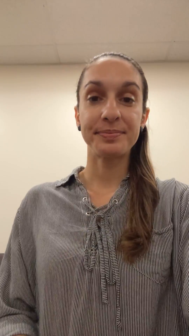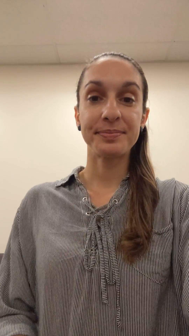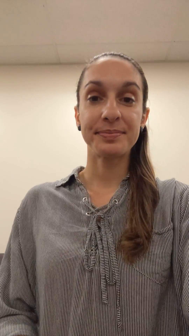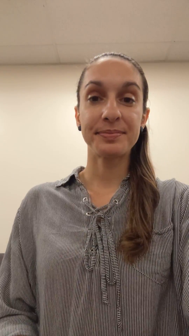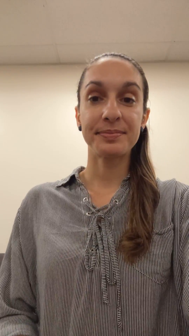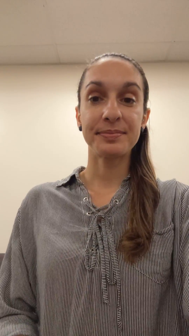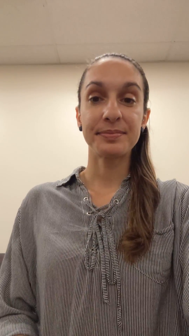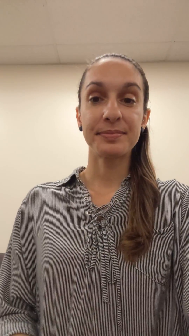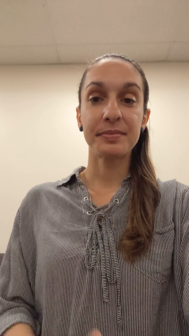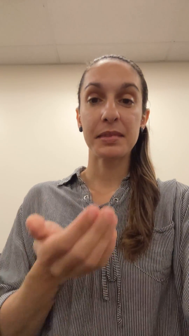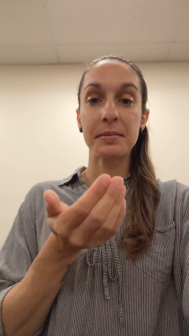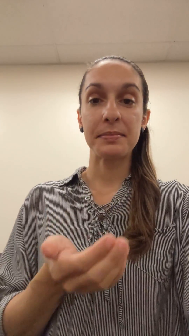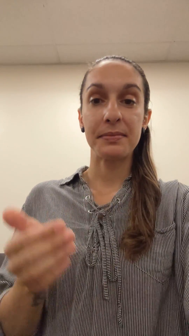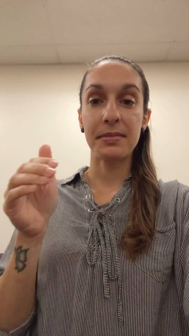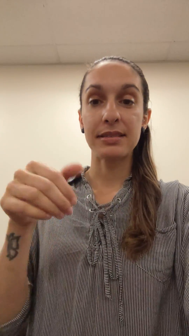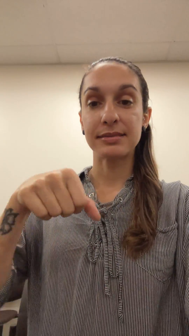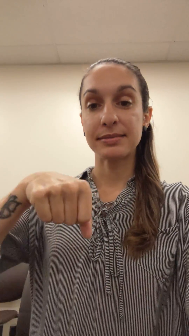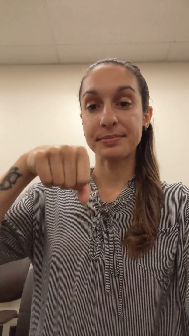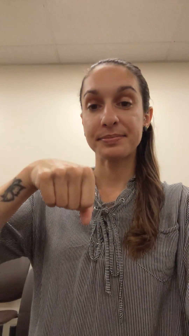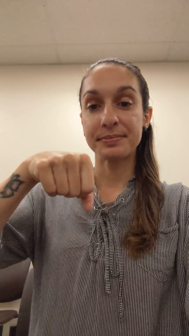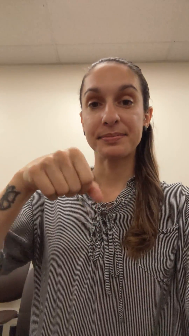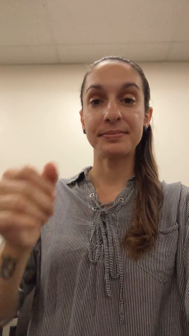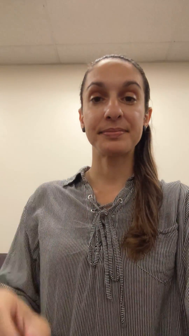basket